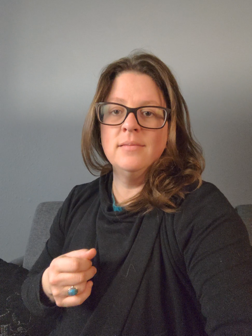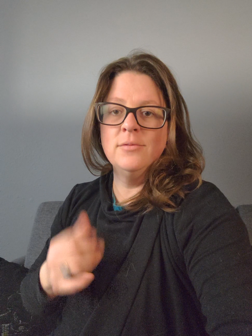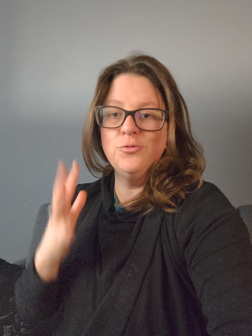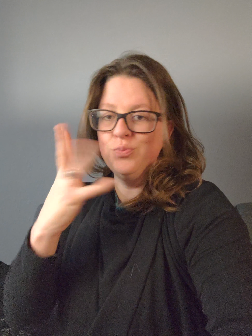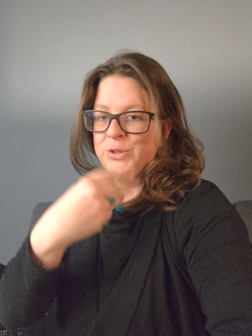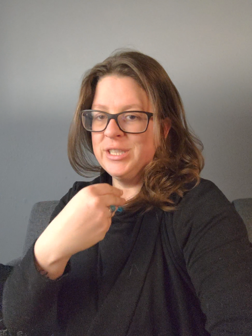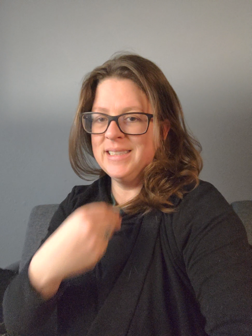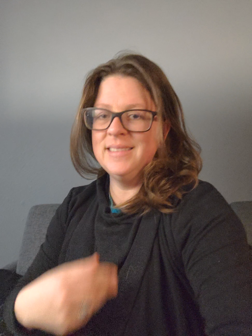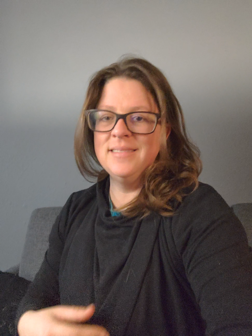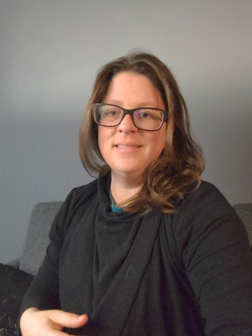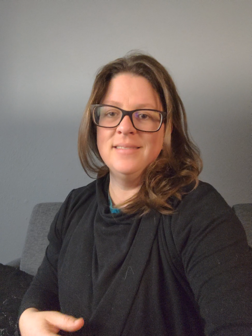pretty